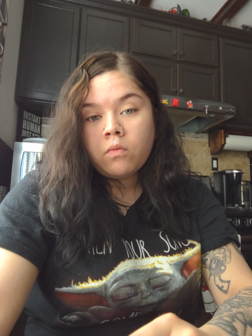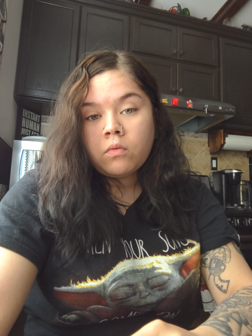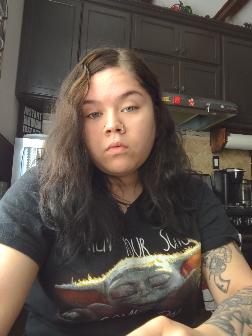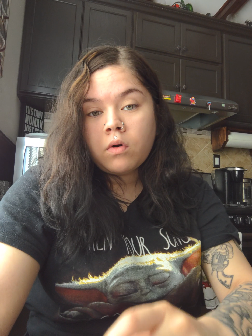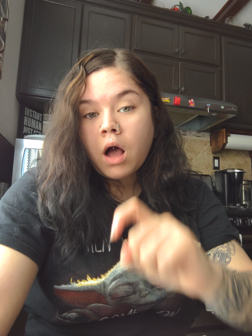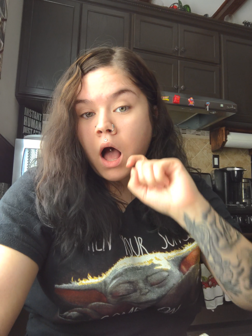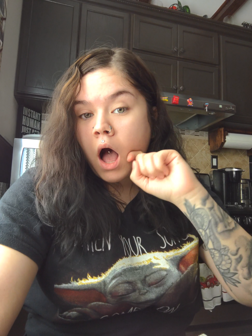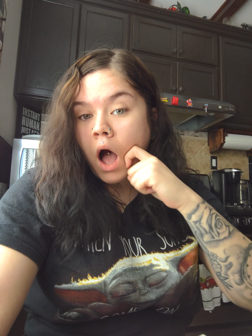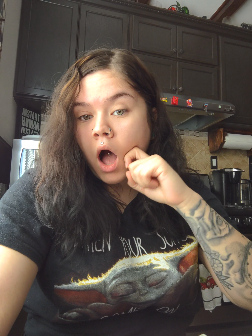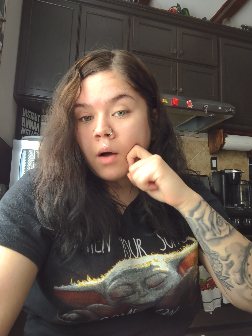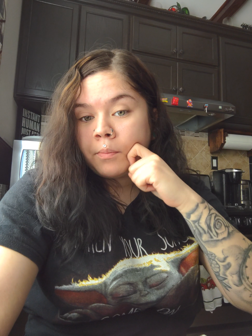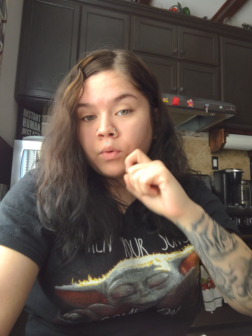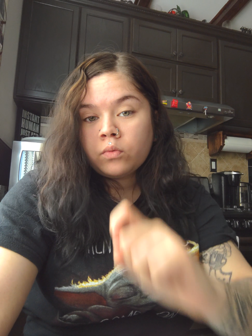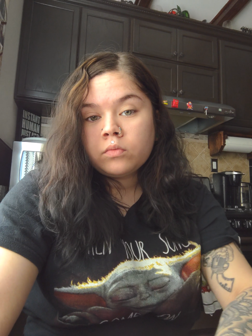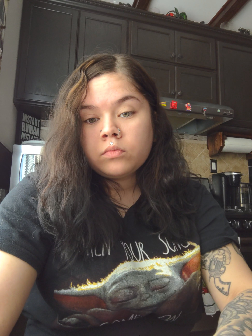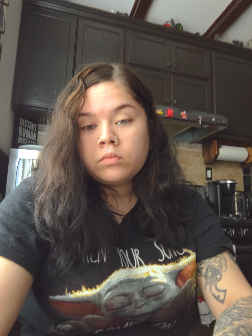apple